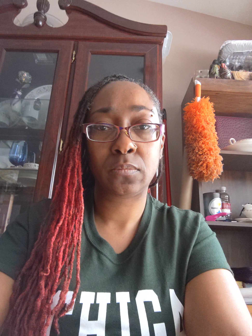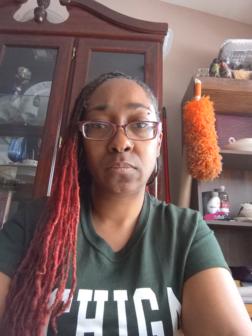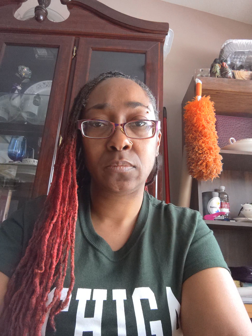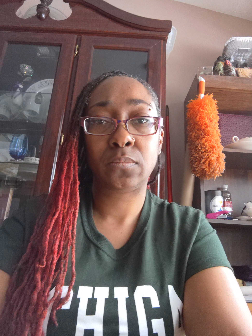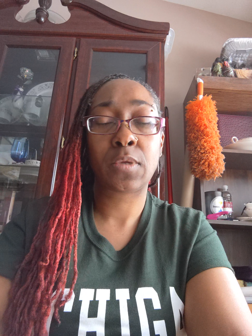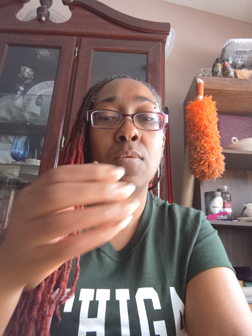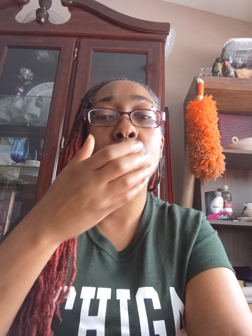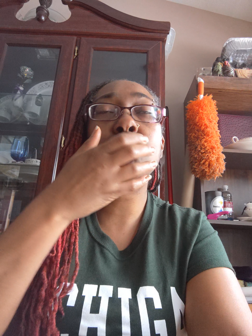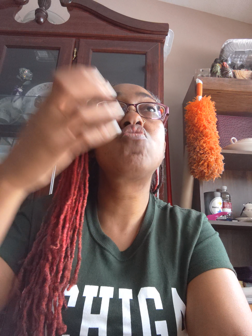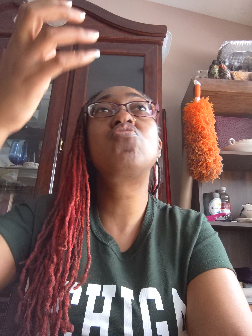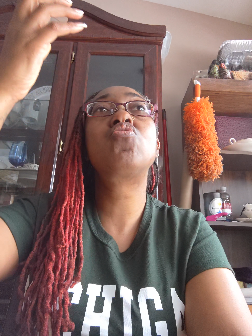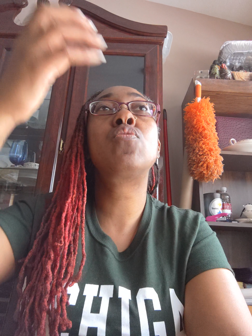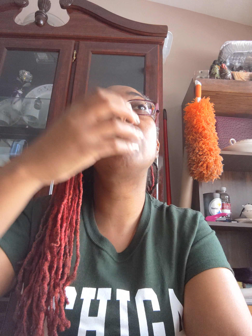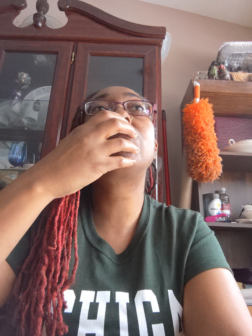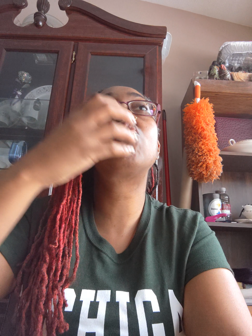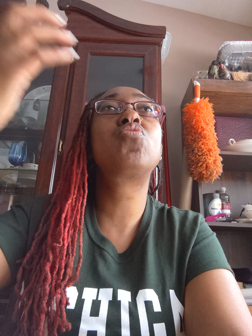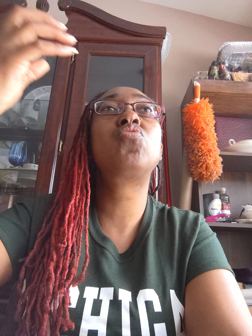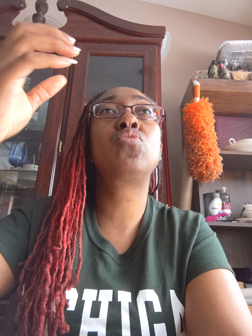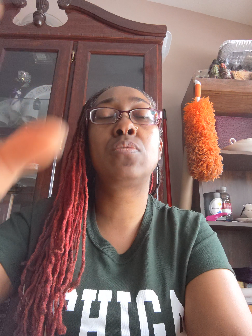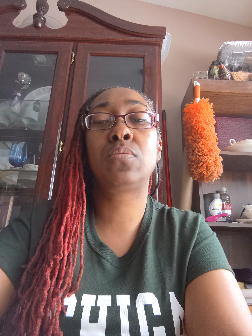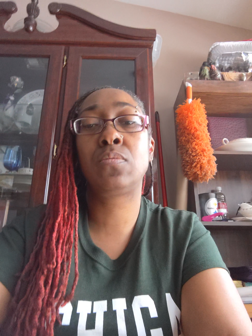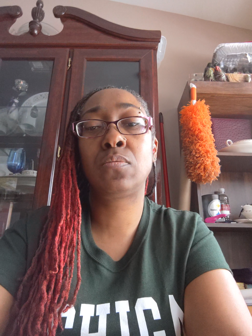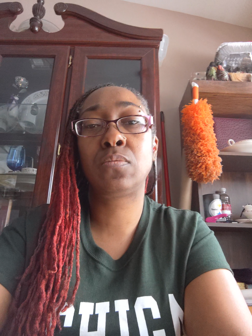balloon